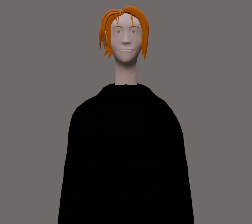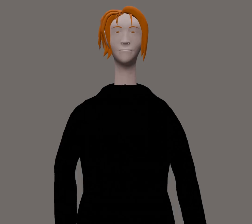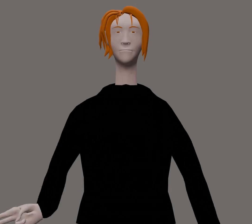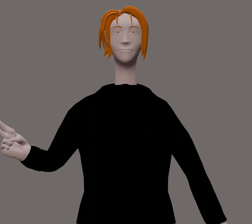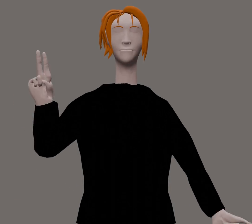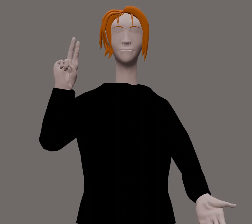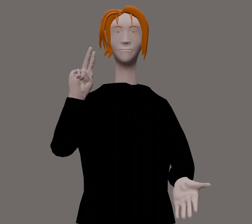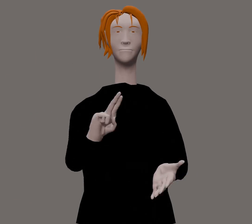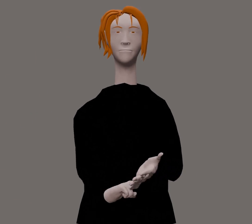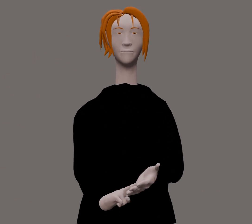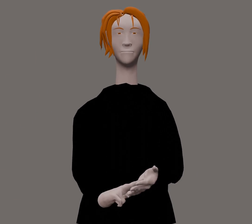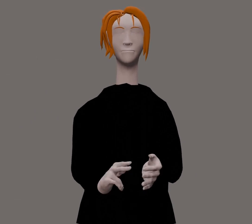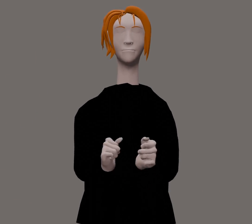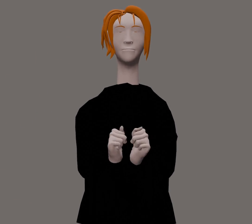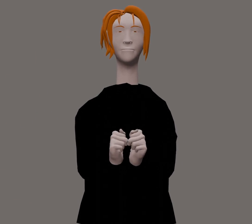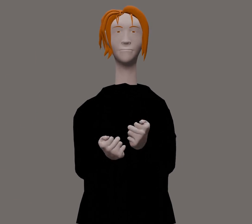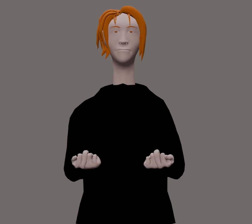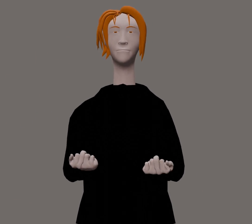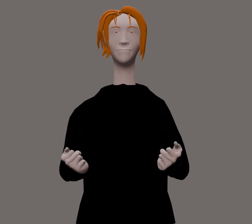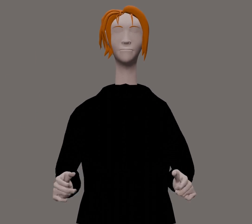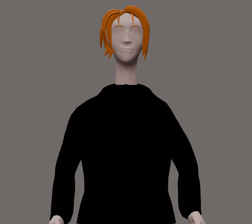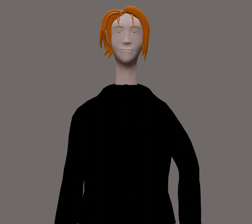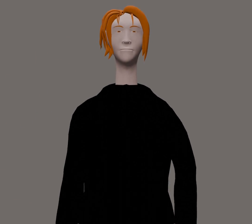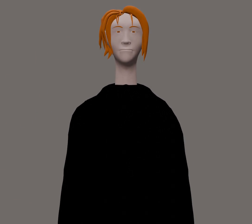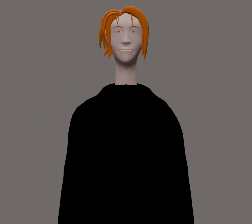Breach